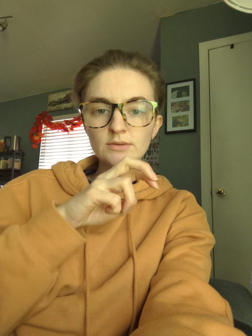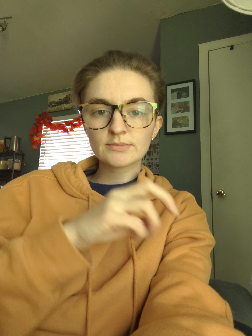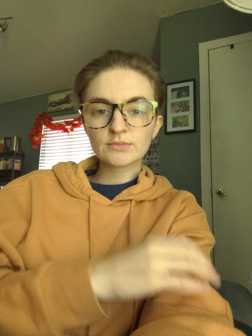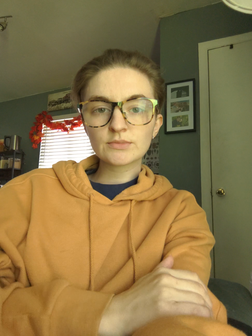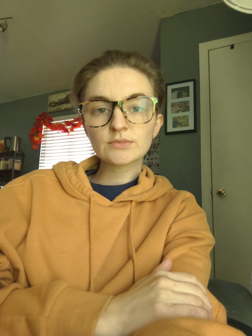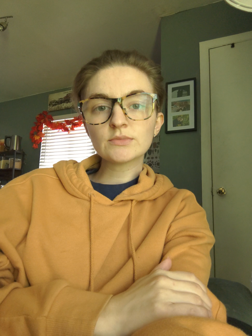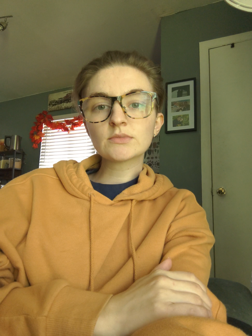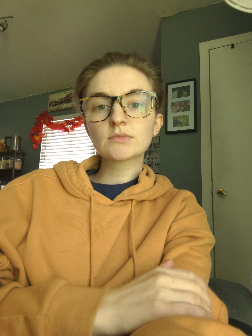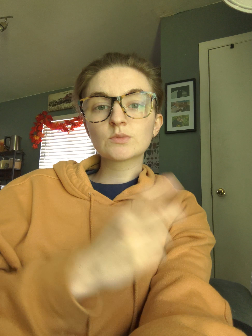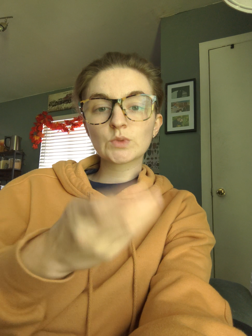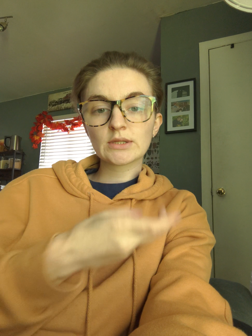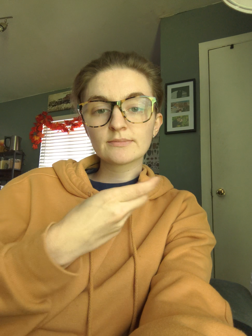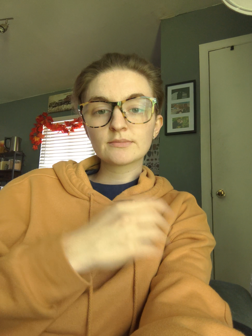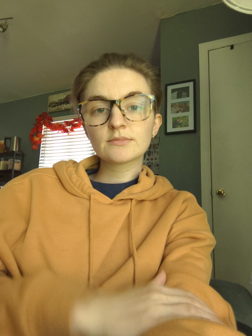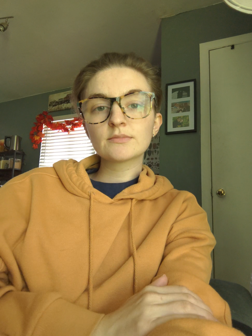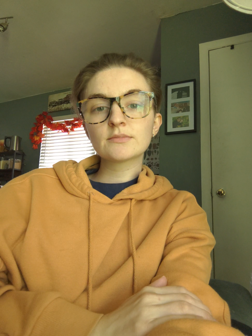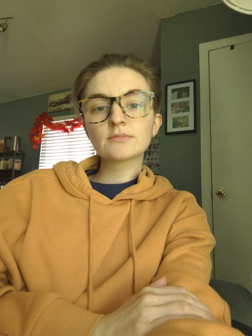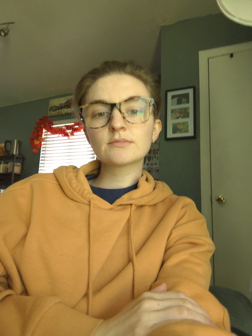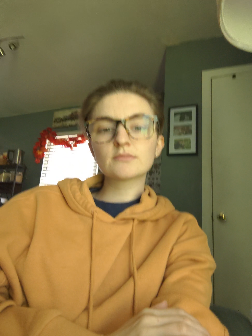sheep